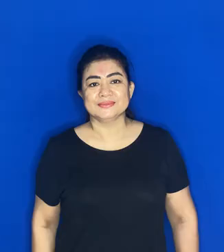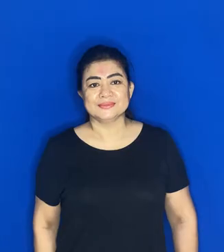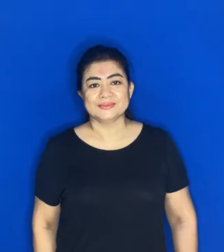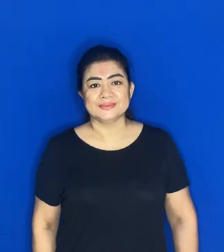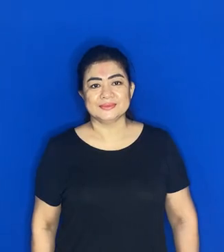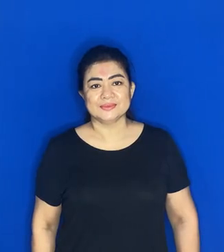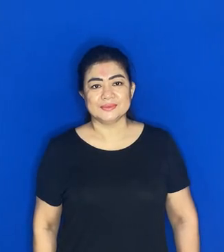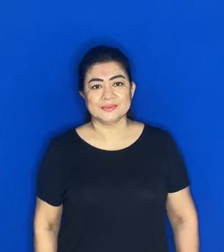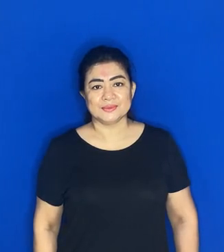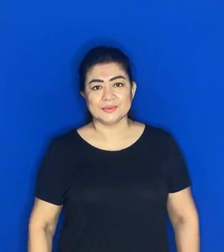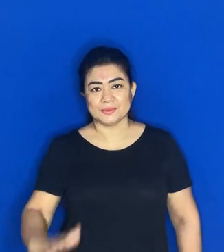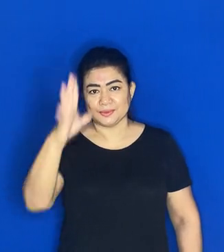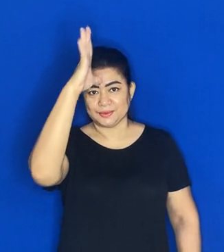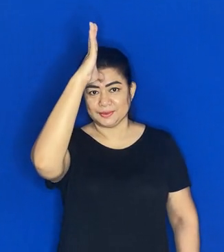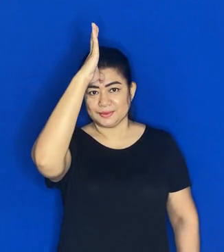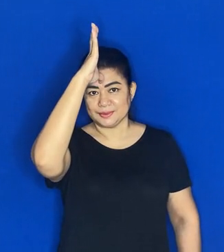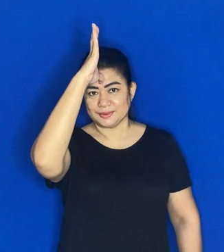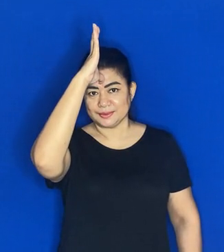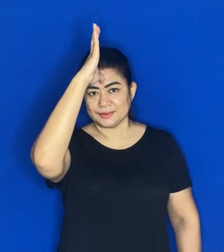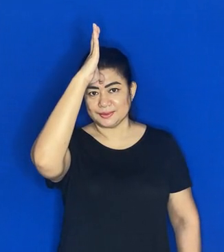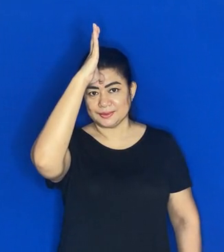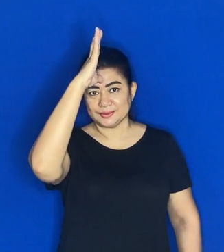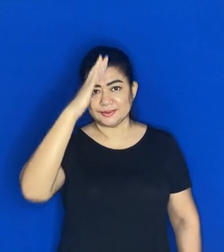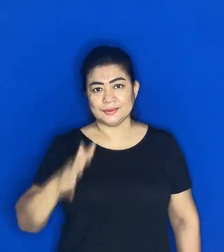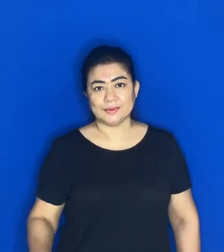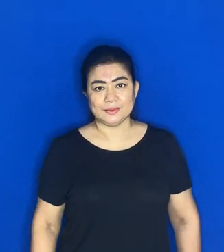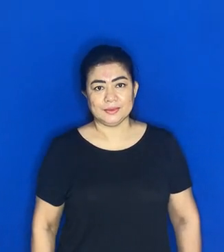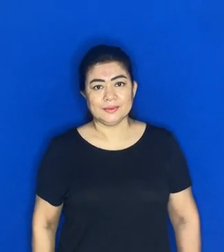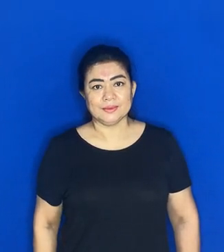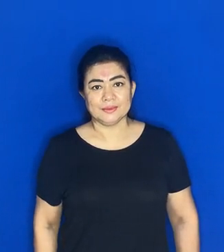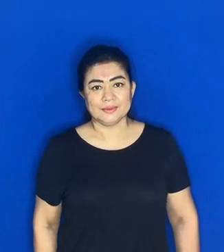father